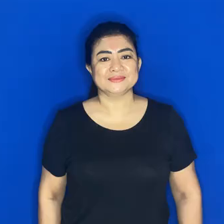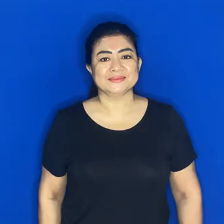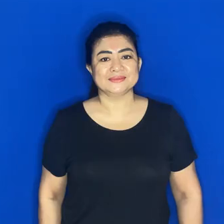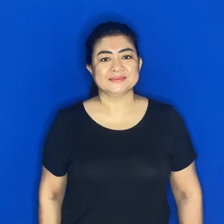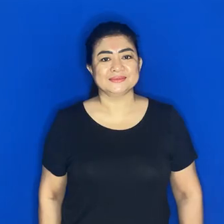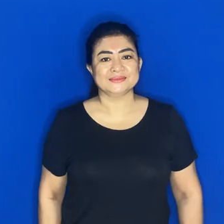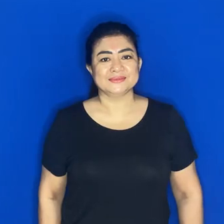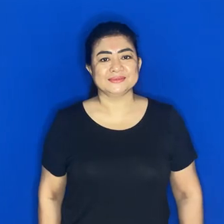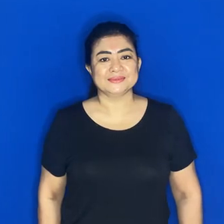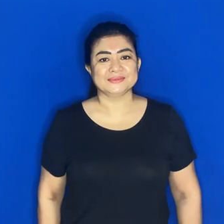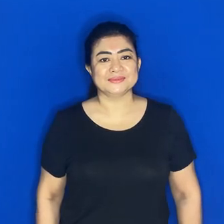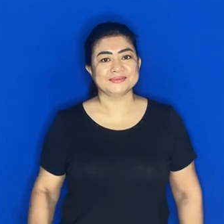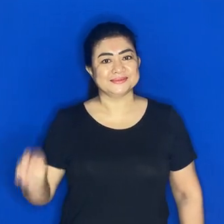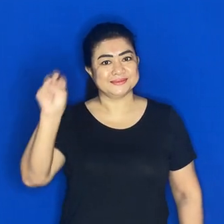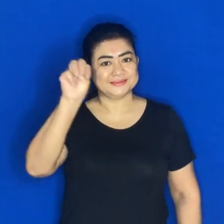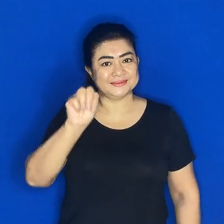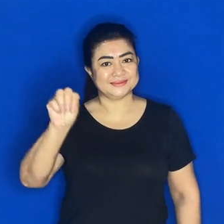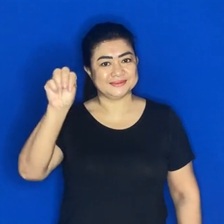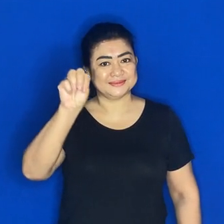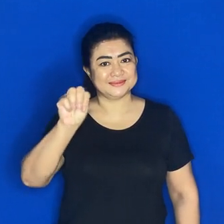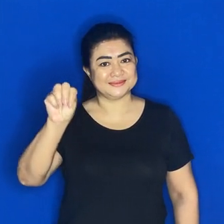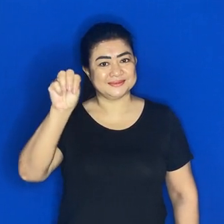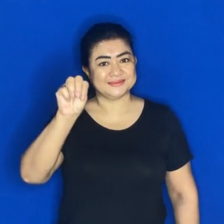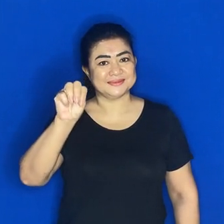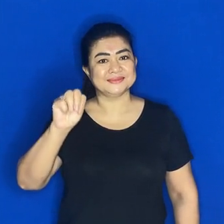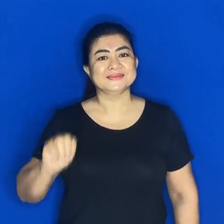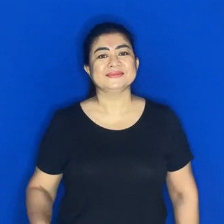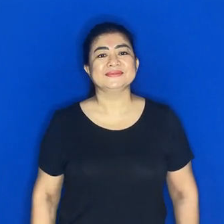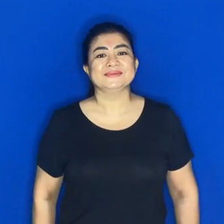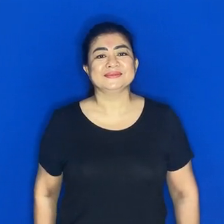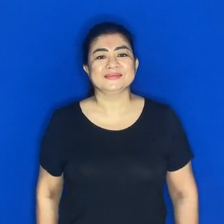monday